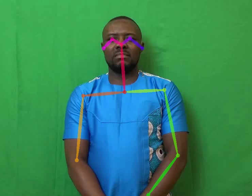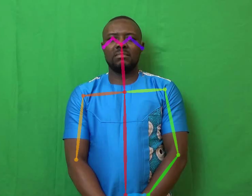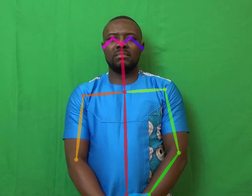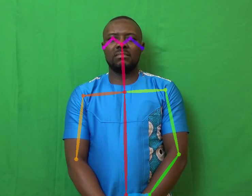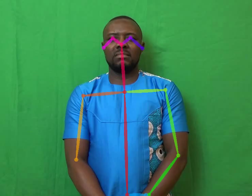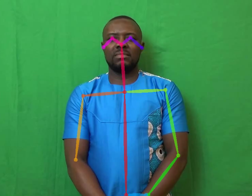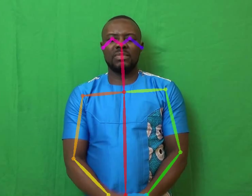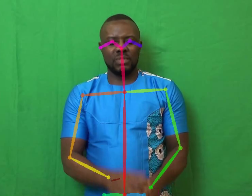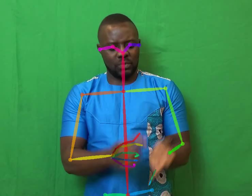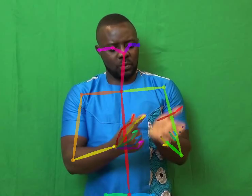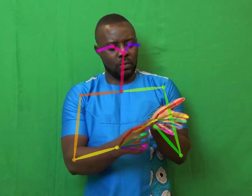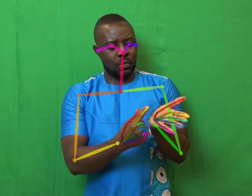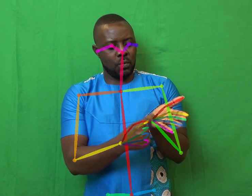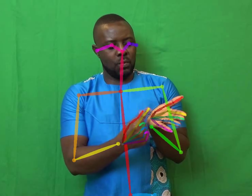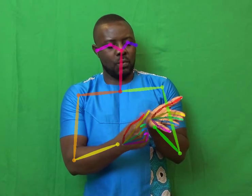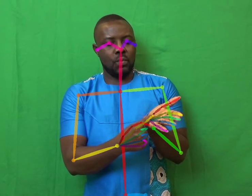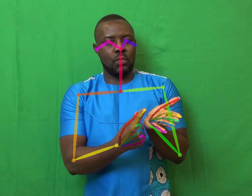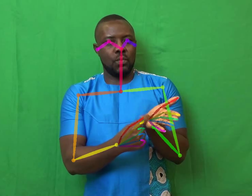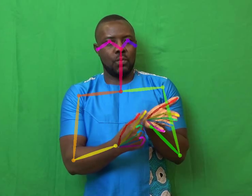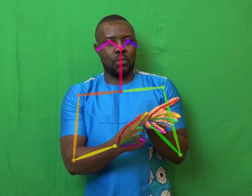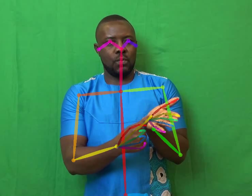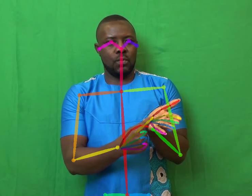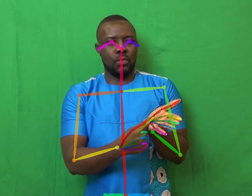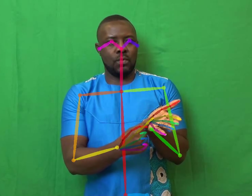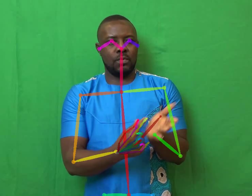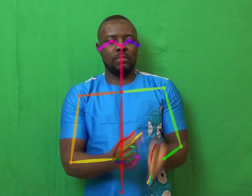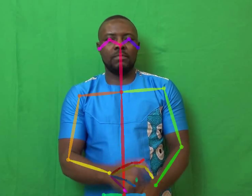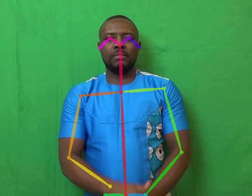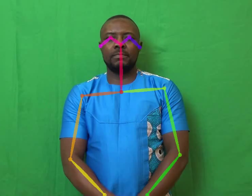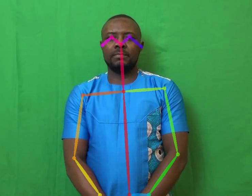coin